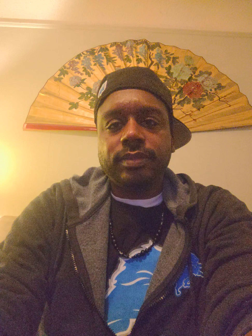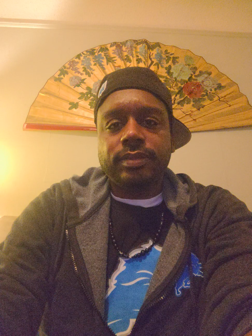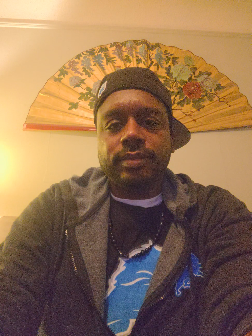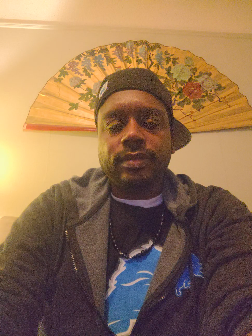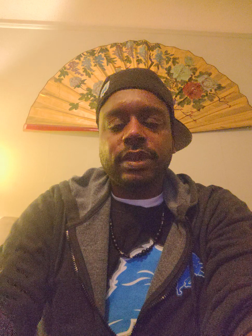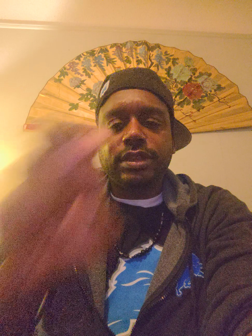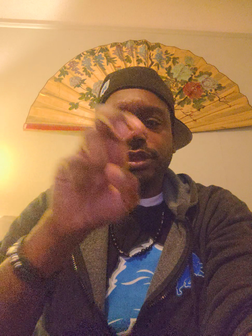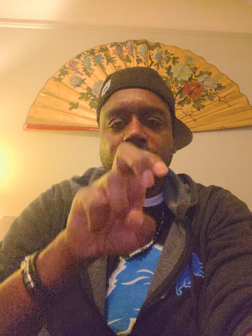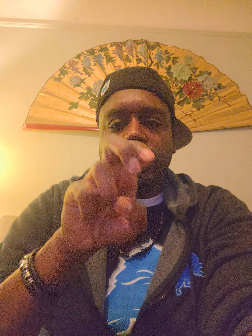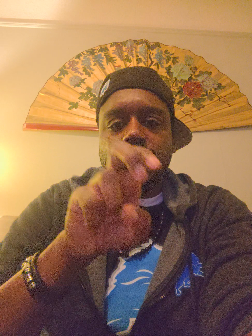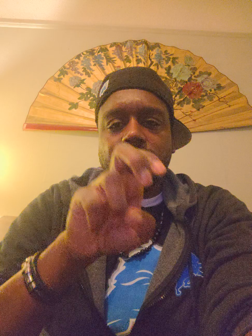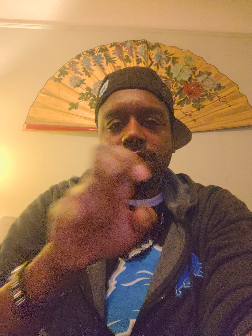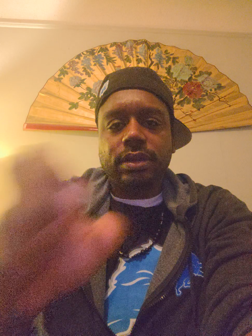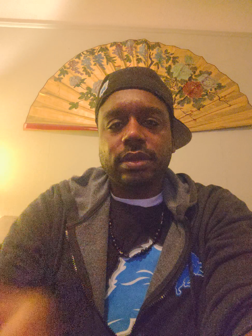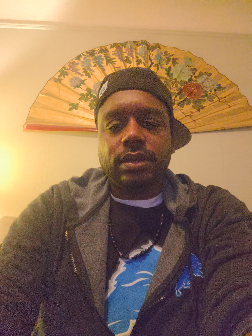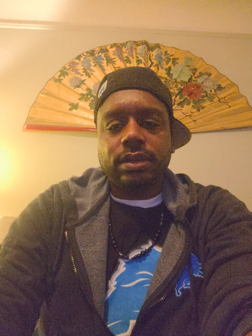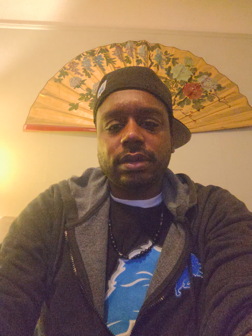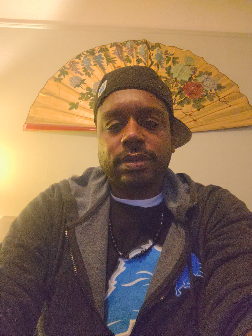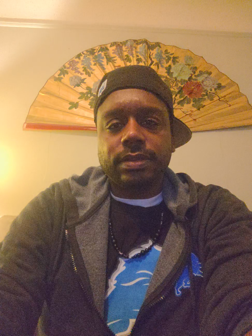chair